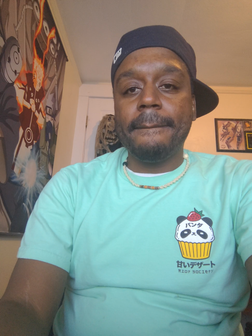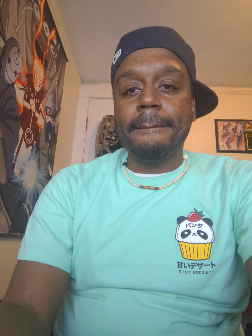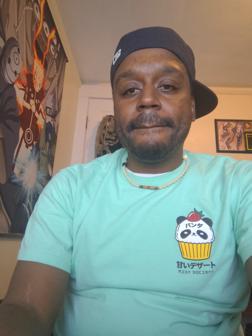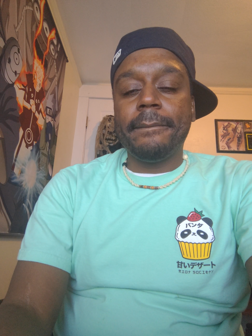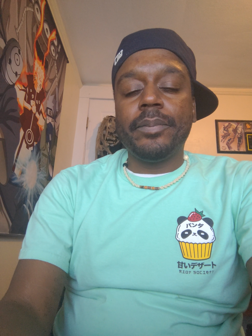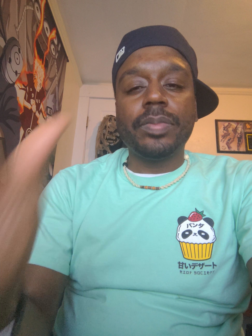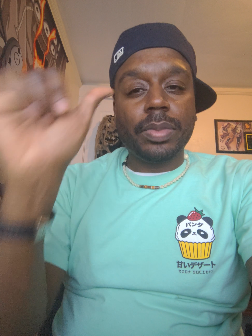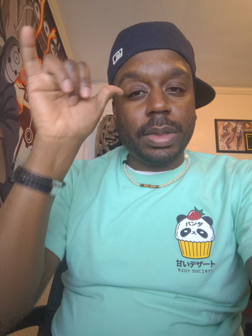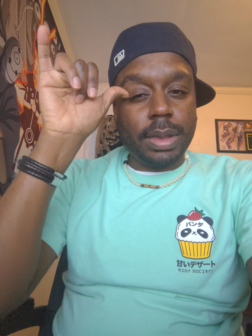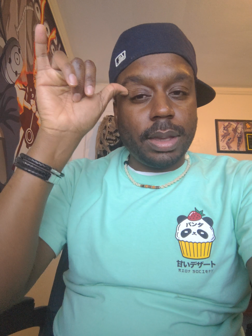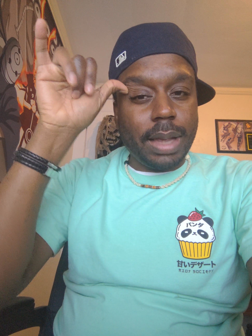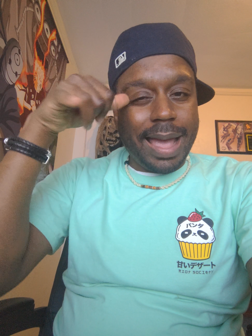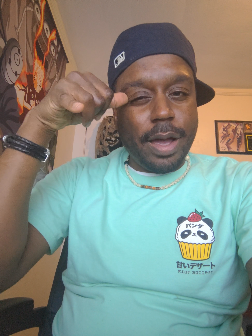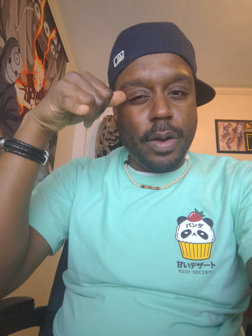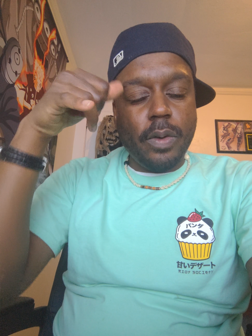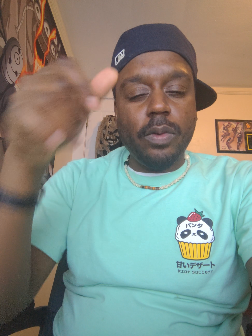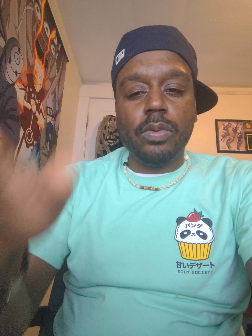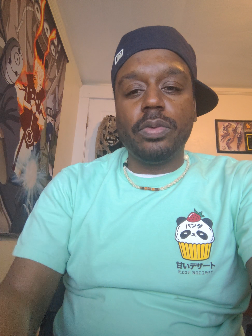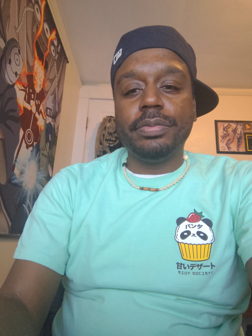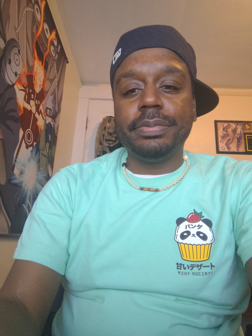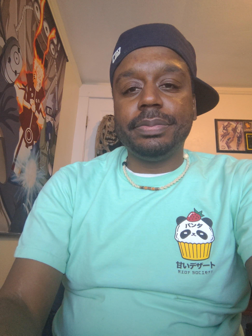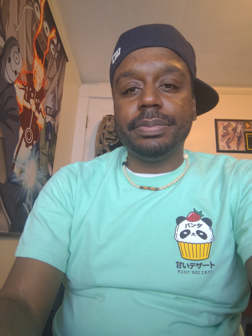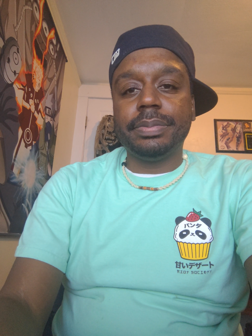cow